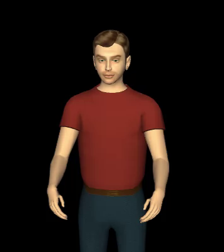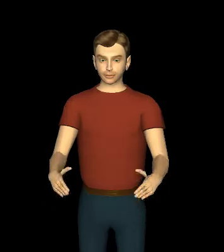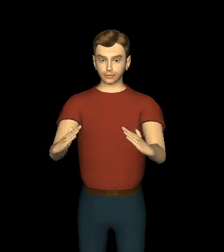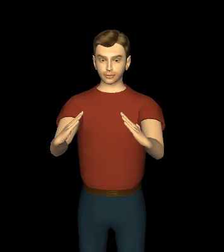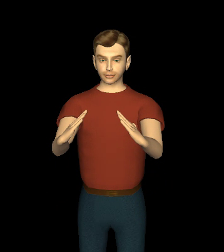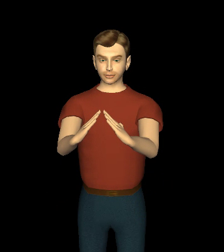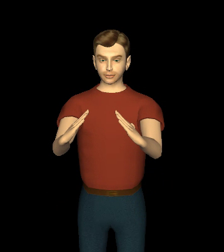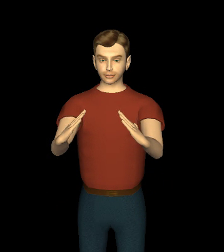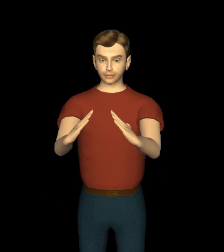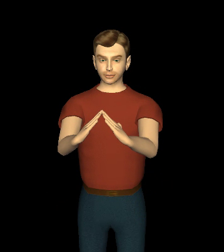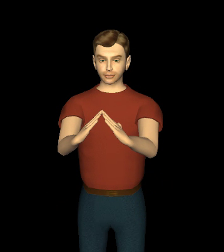بيت